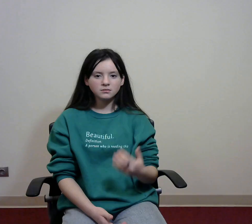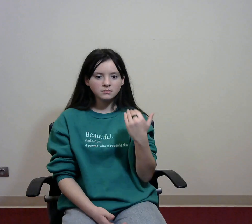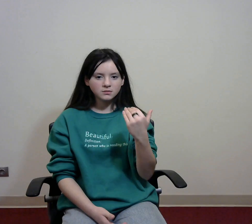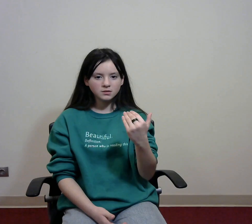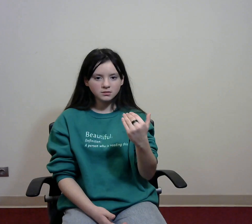siz